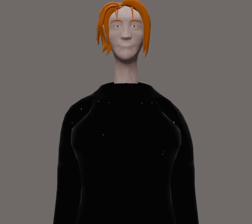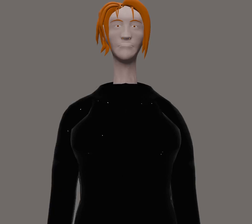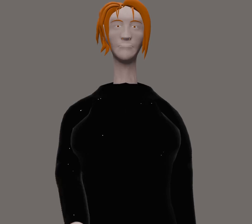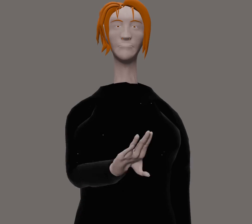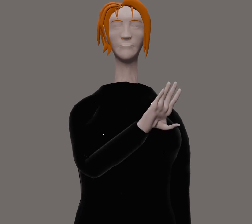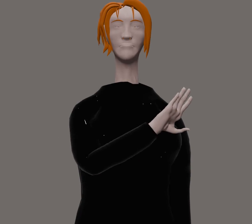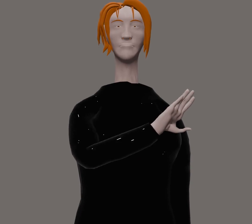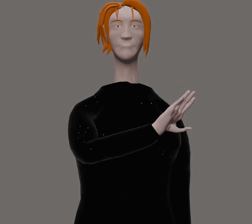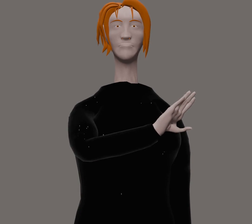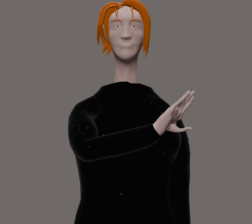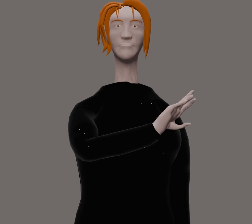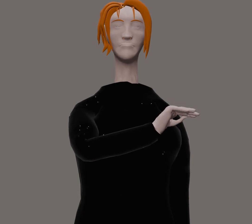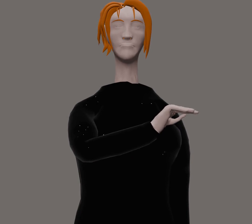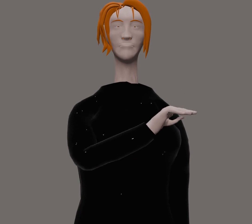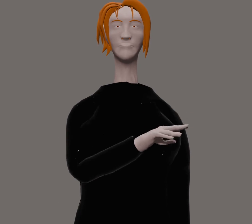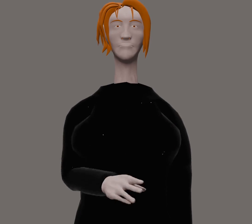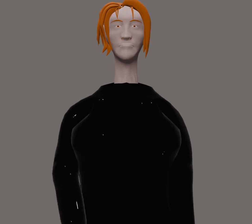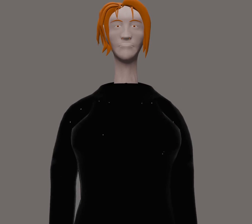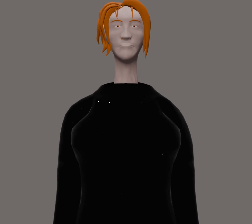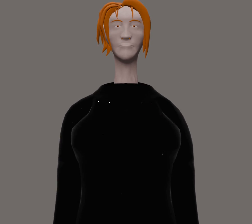Belittle